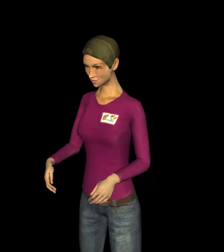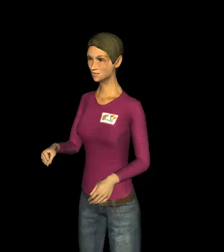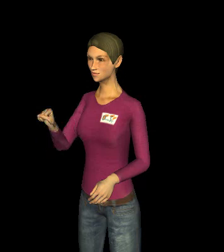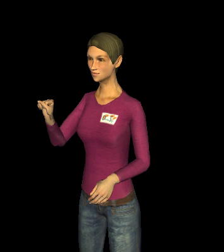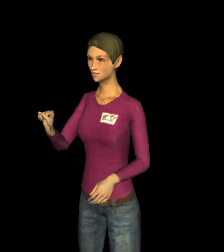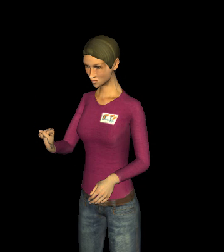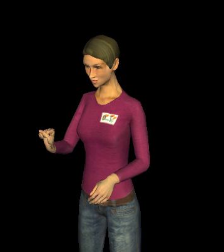جنوب